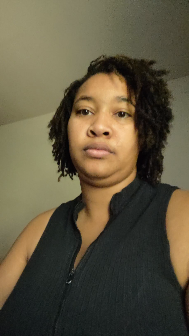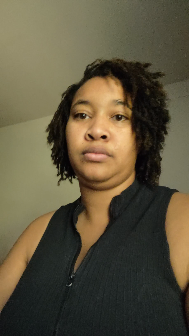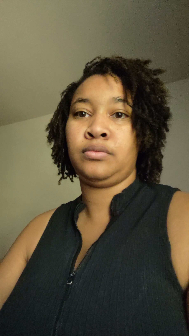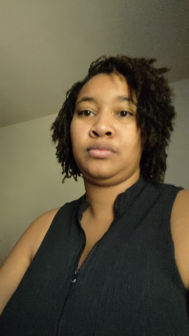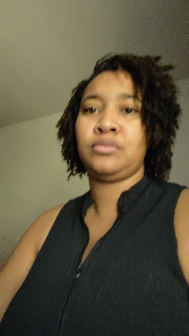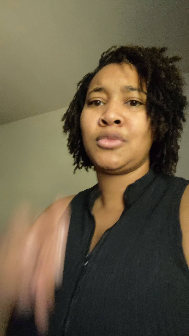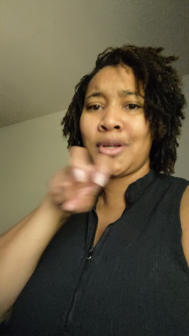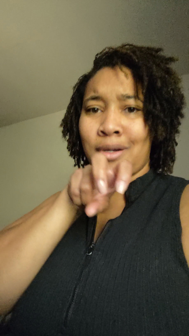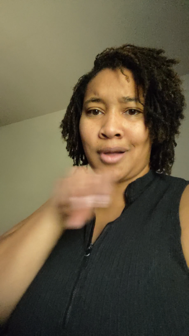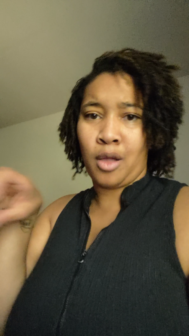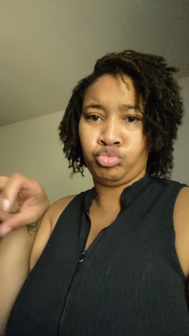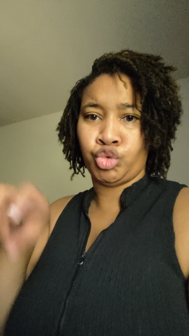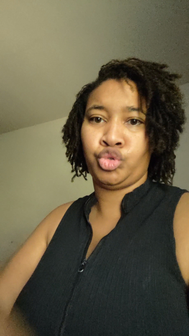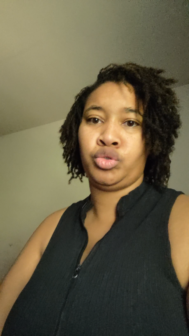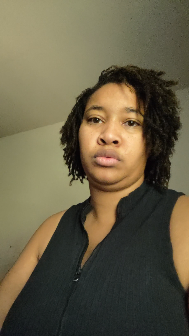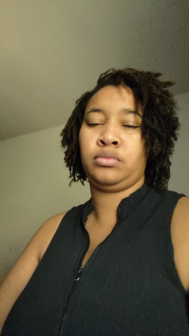couch